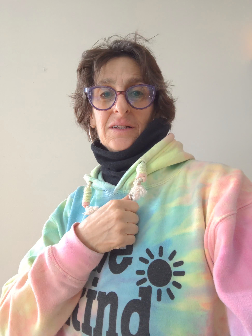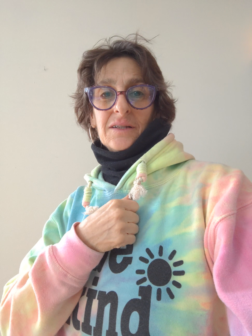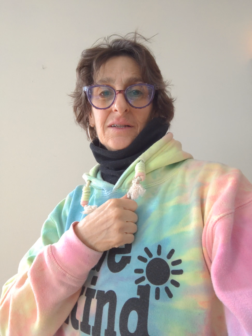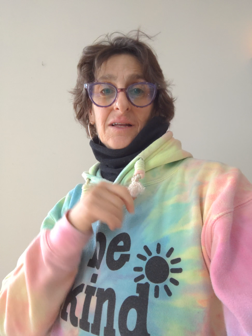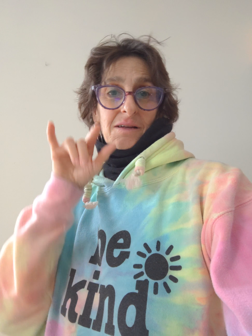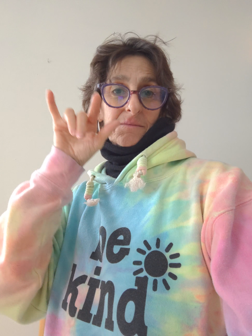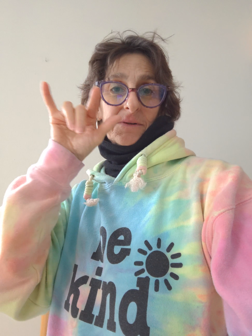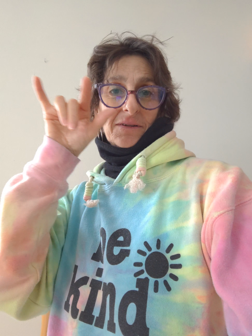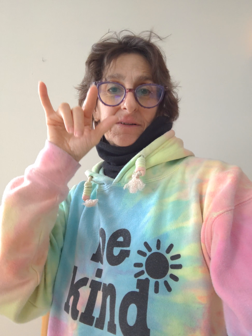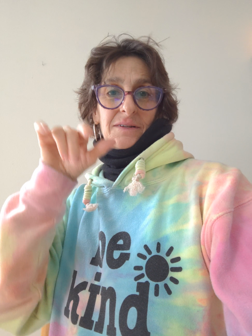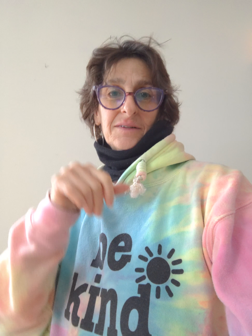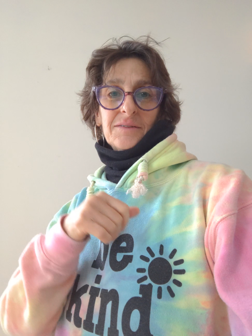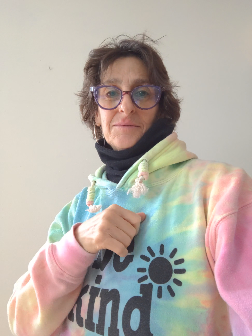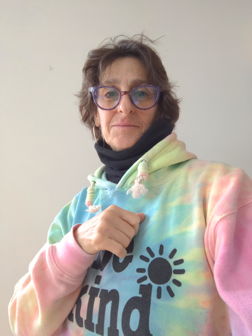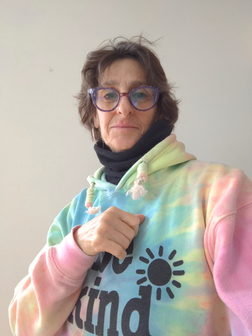airplane